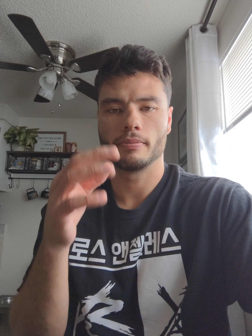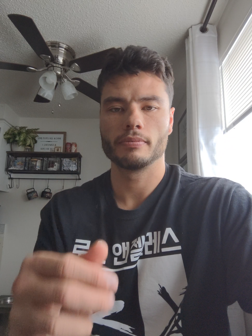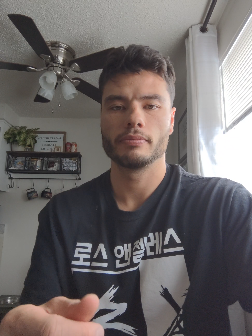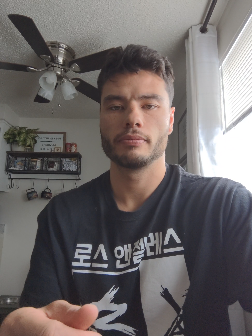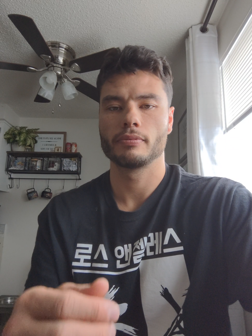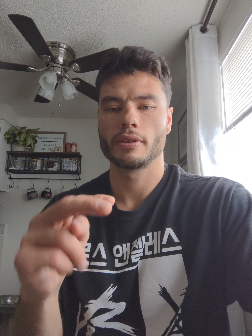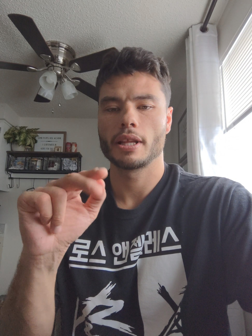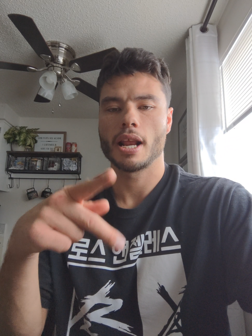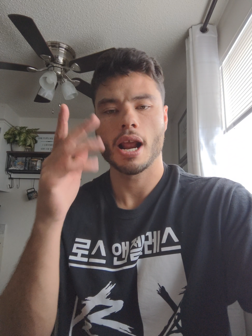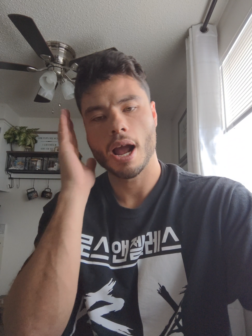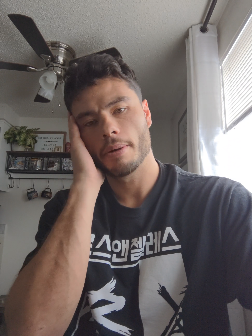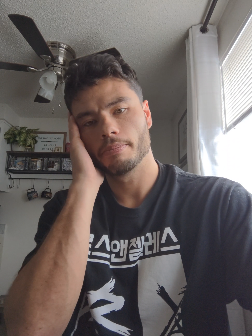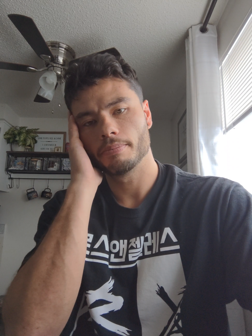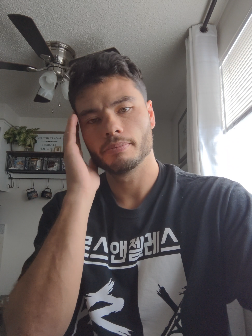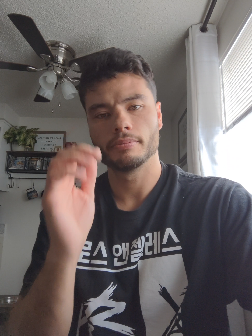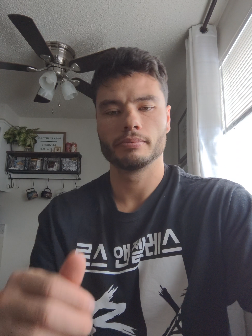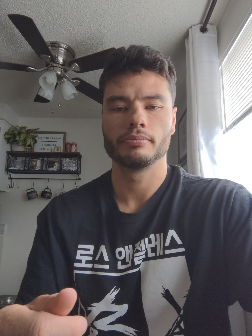nap